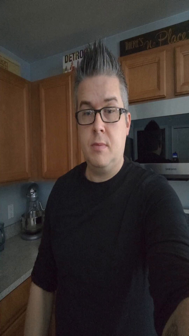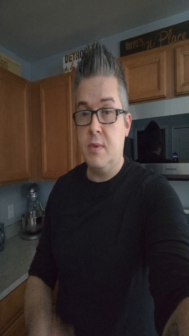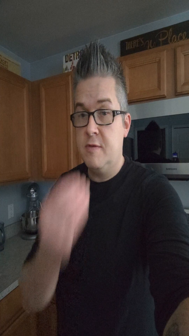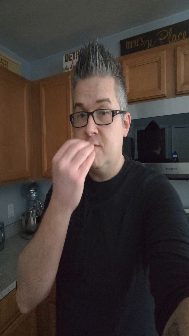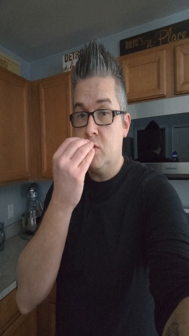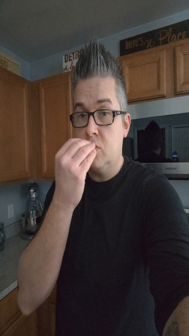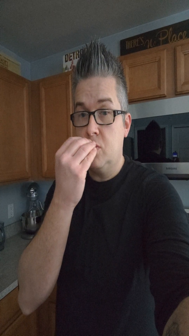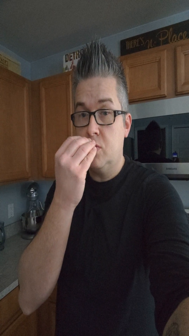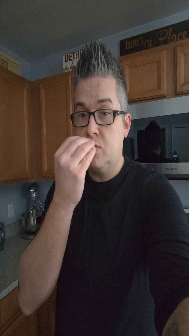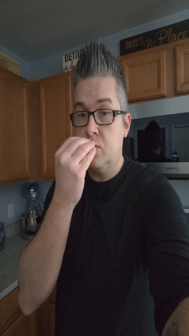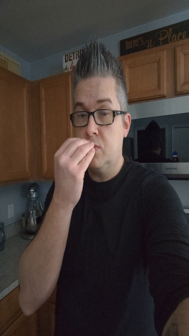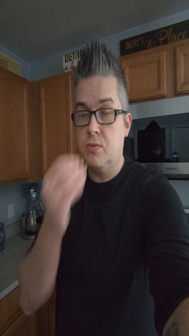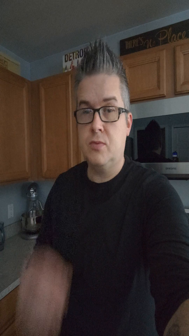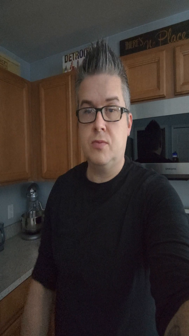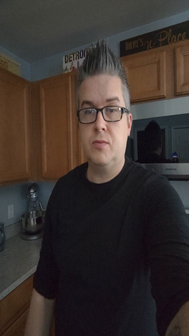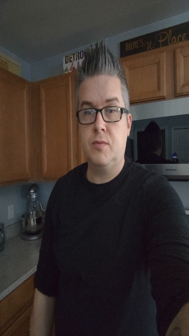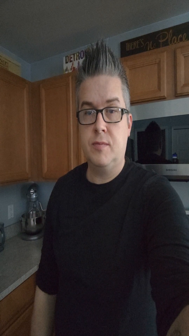food